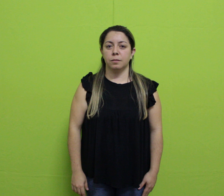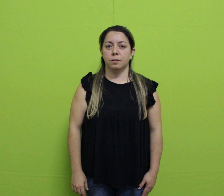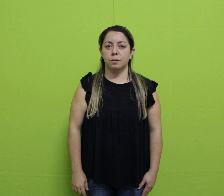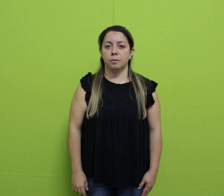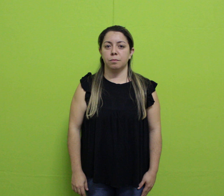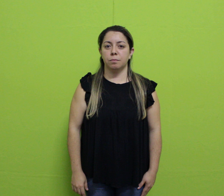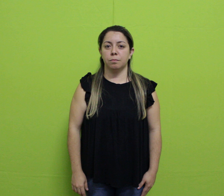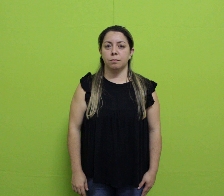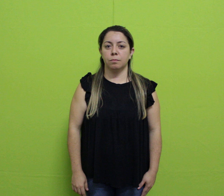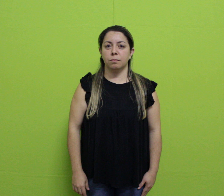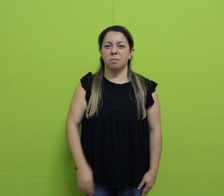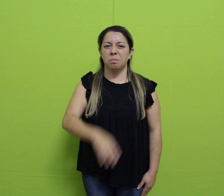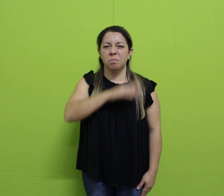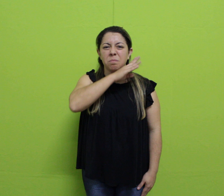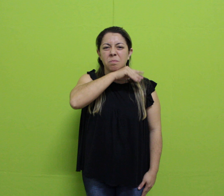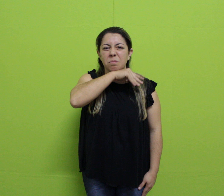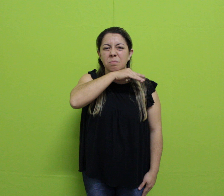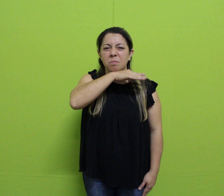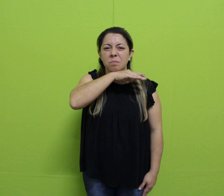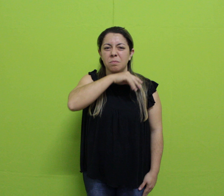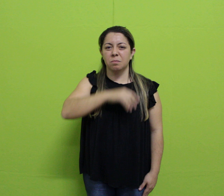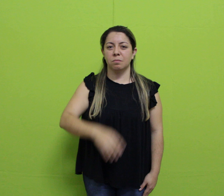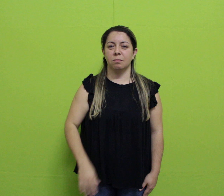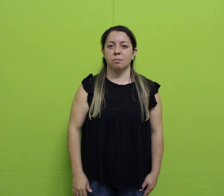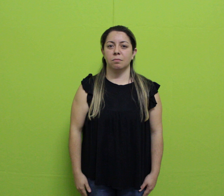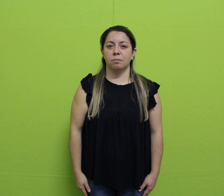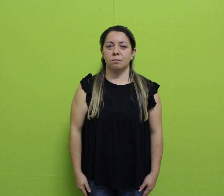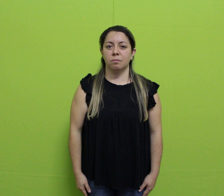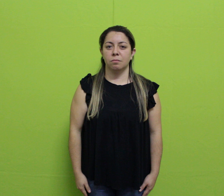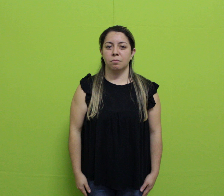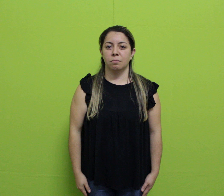ruim